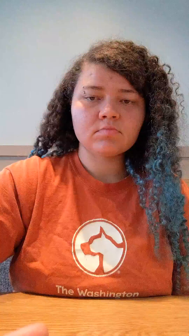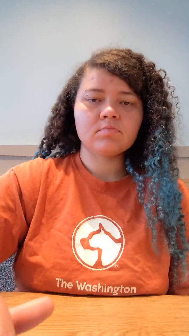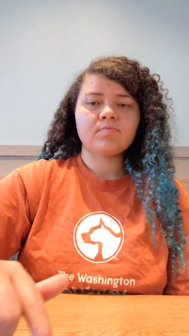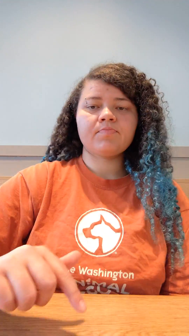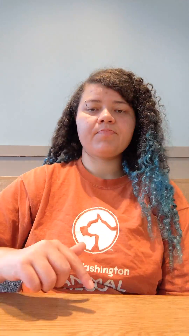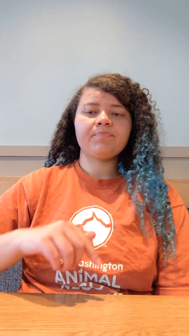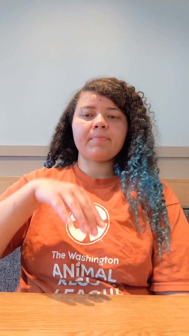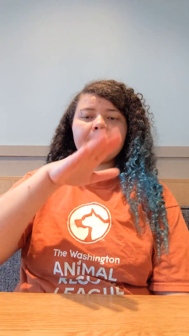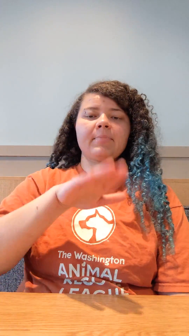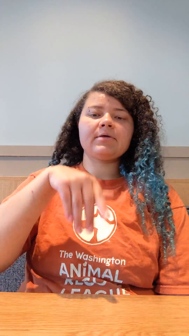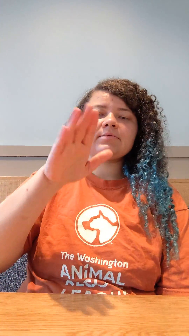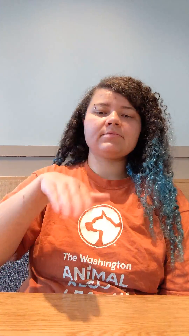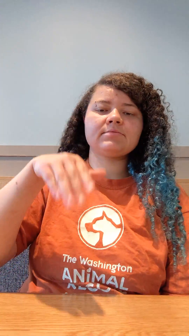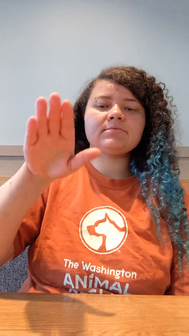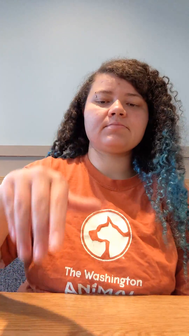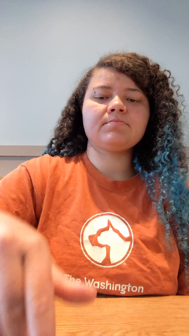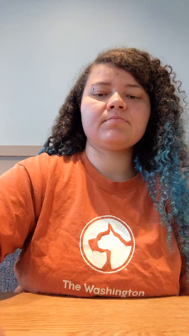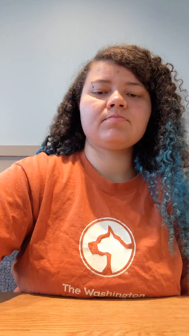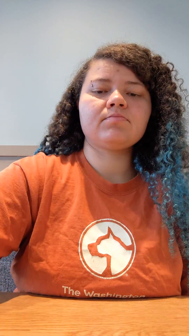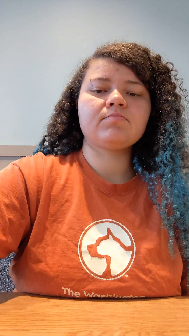paint